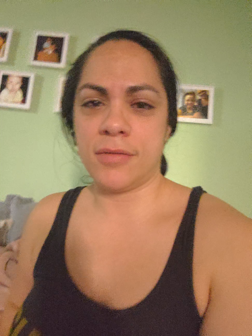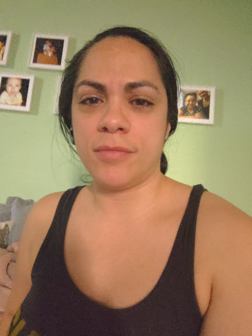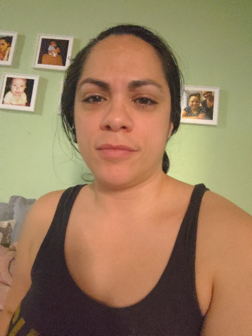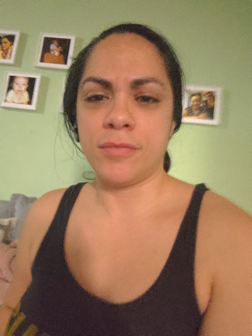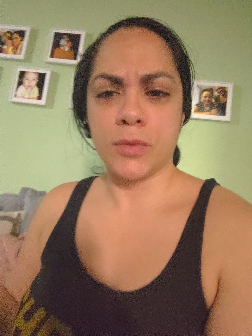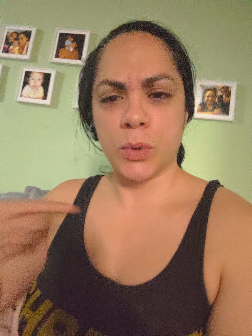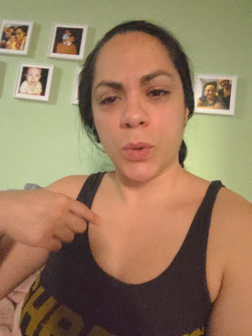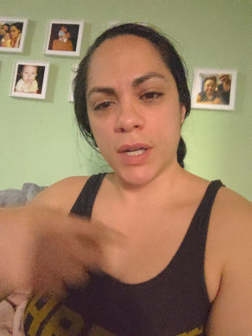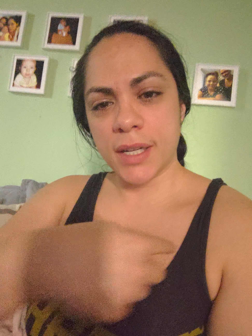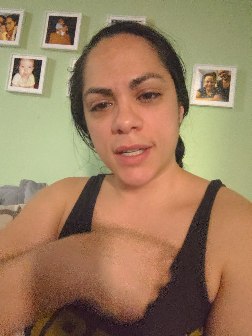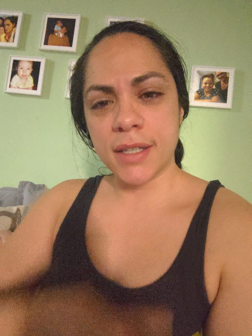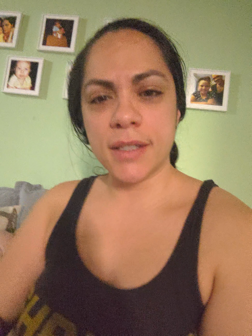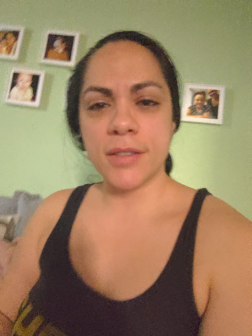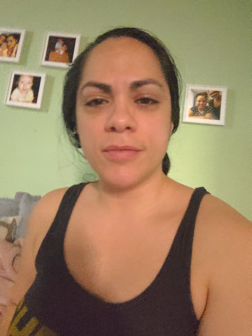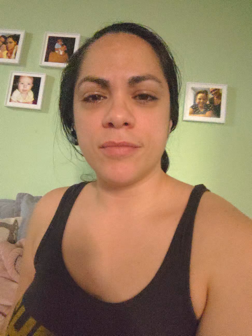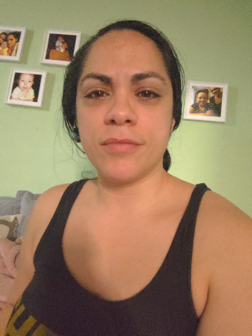we